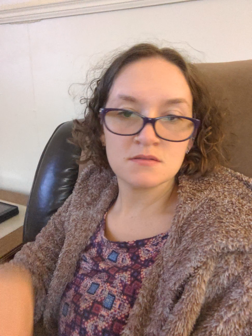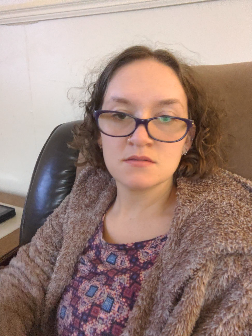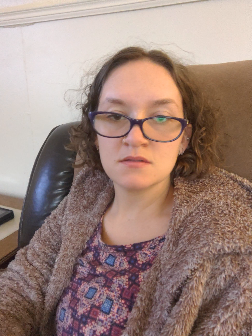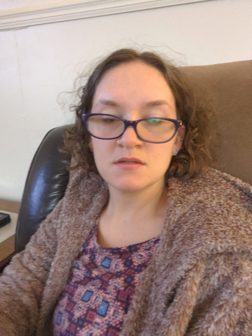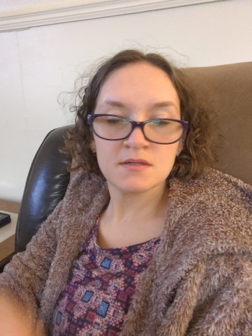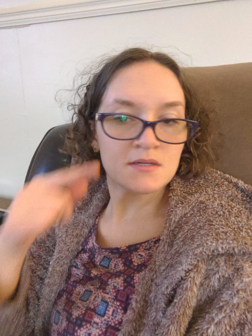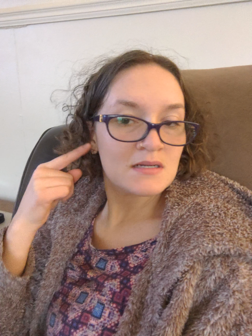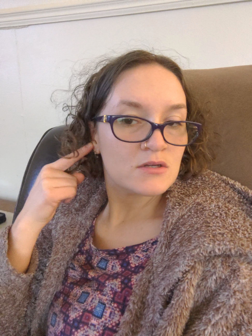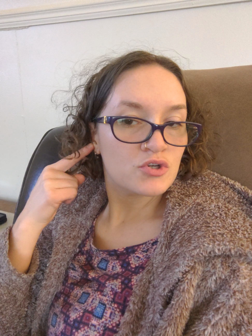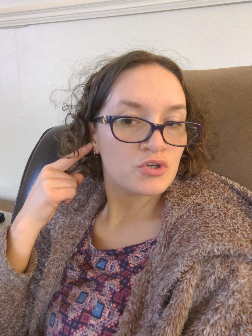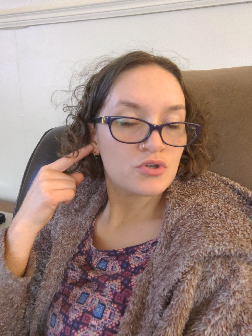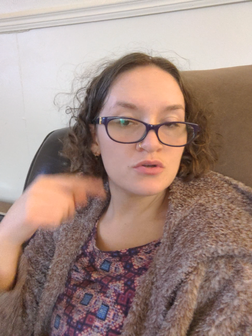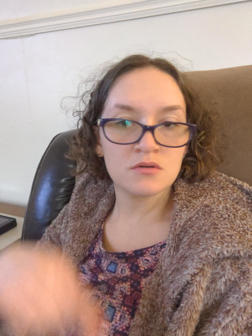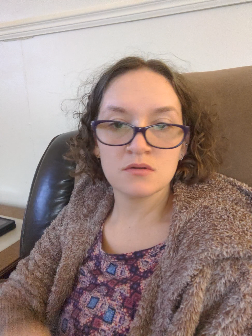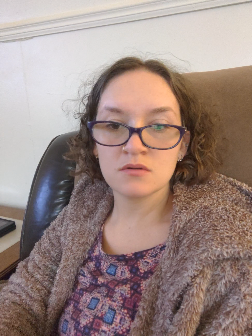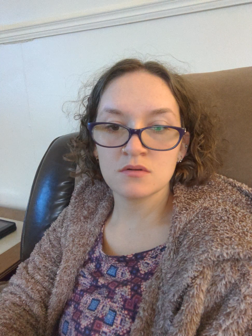ear